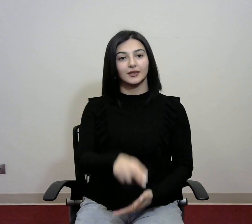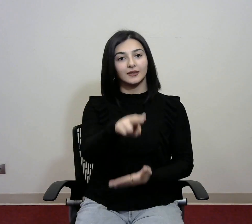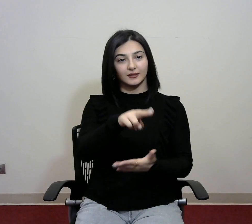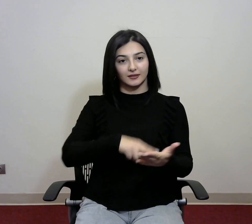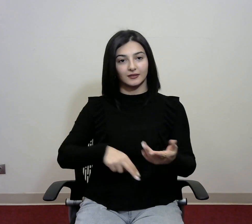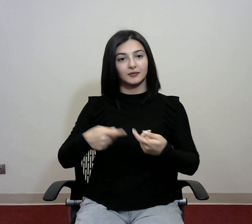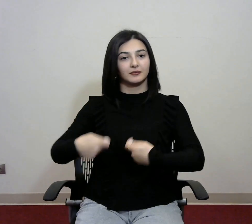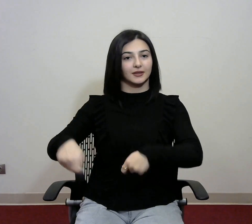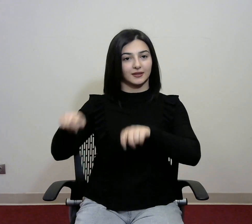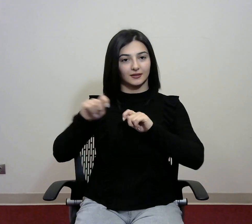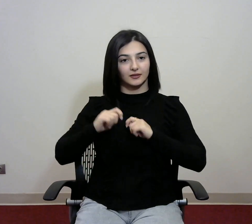etibarnamə